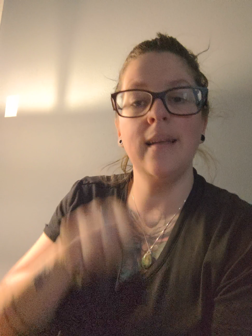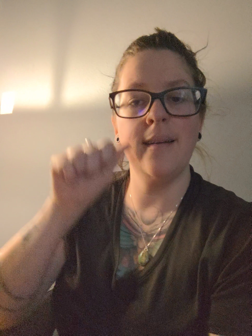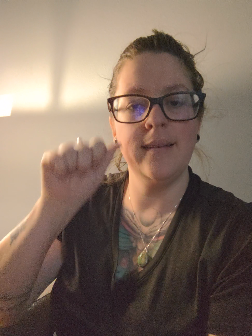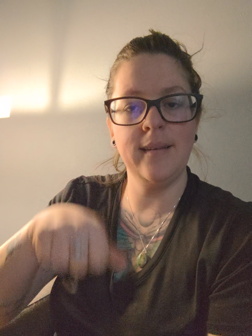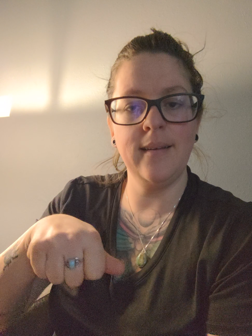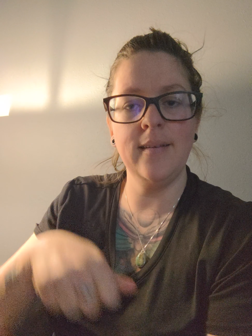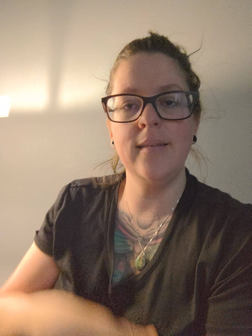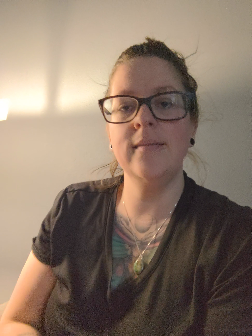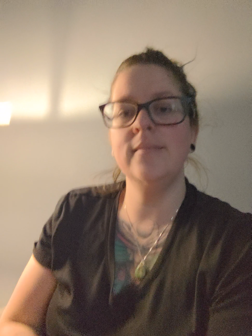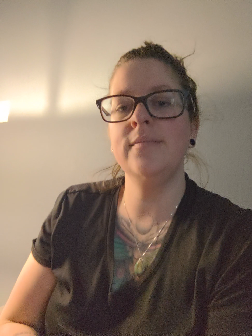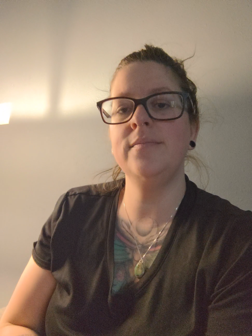can